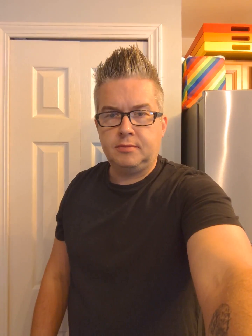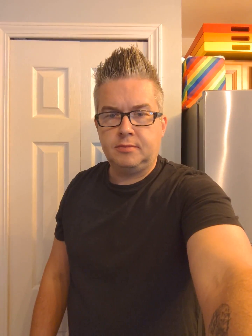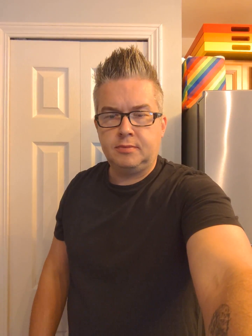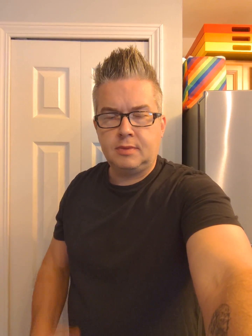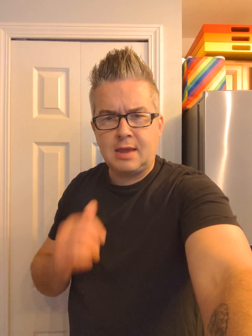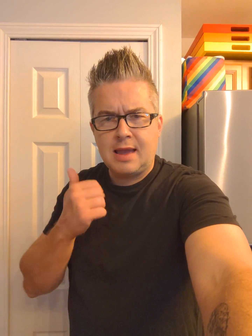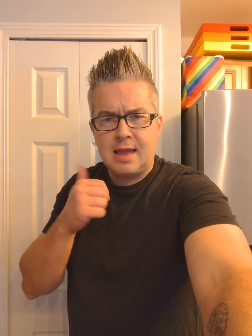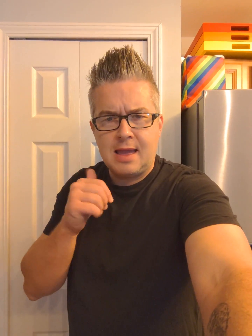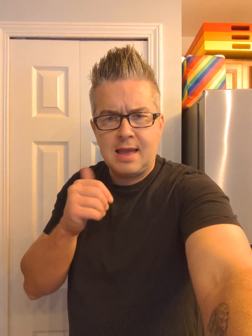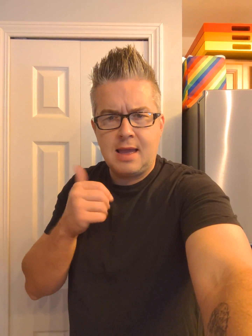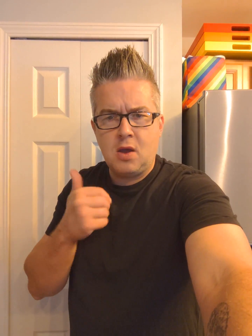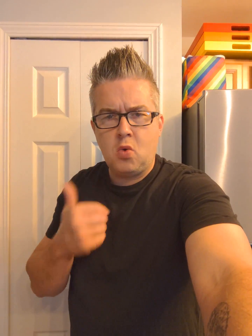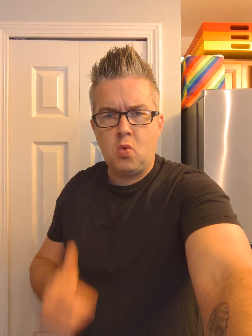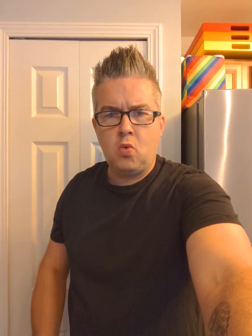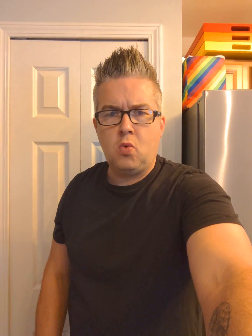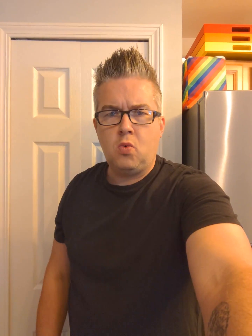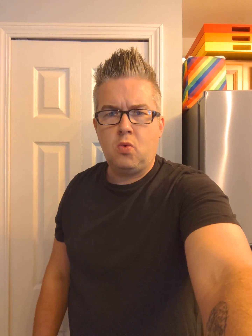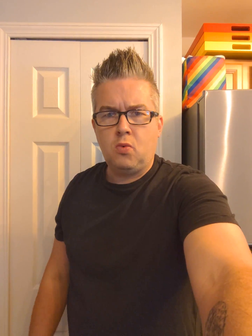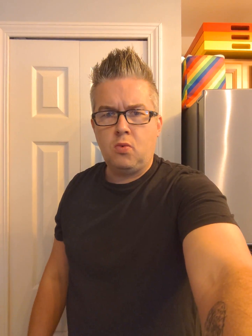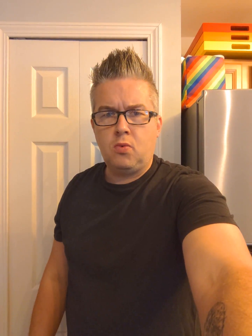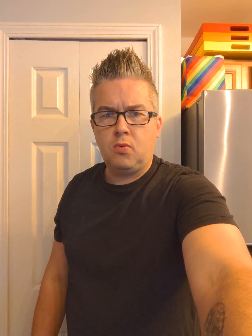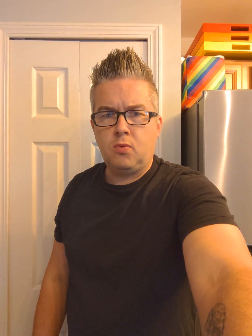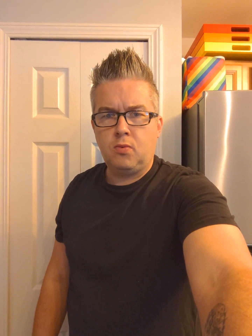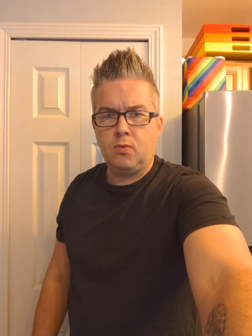how